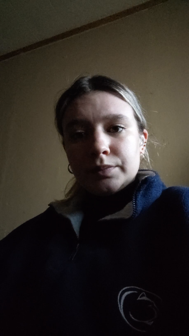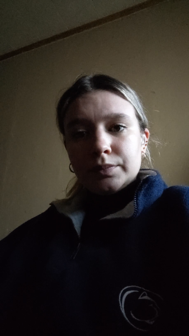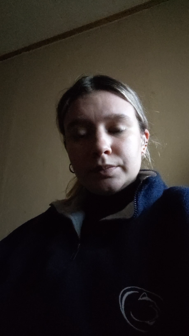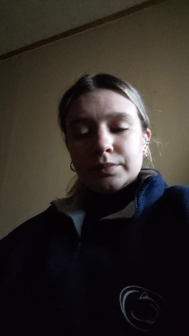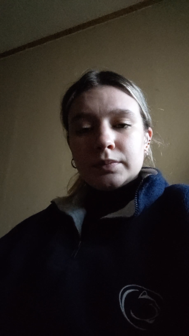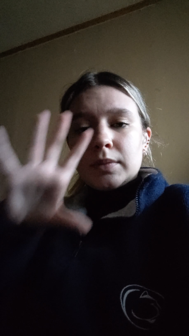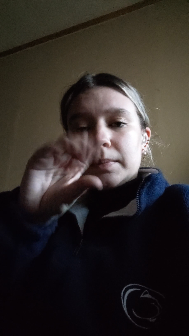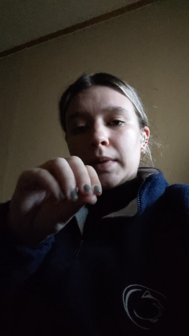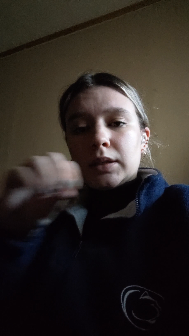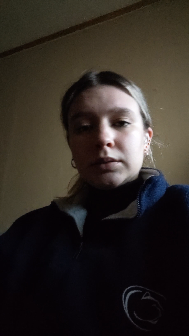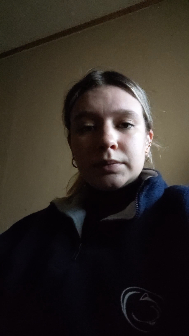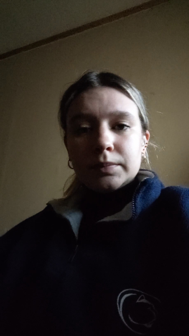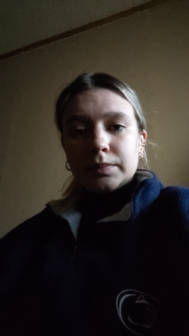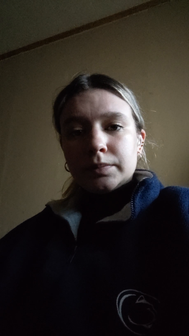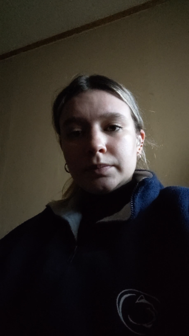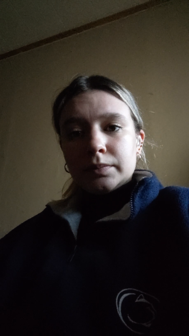bite